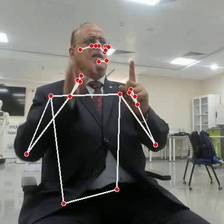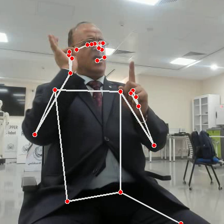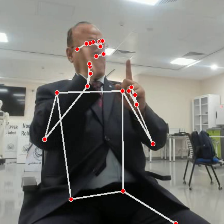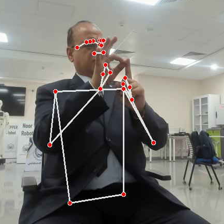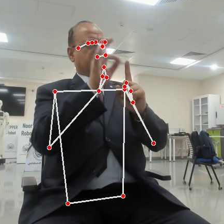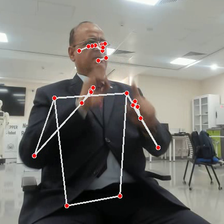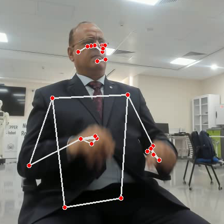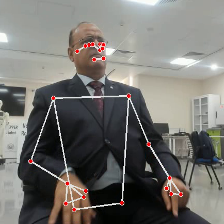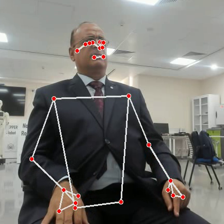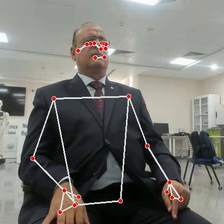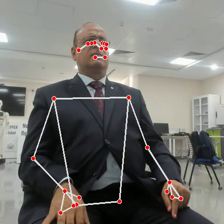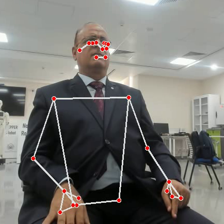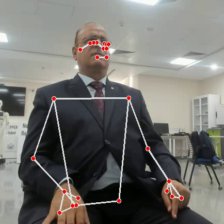yshtm